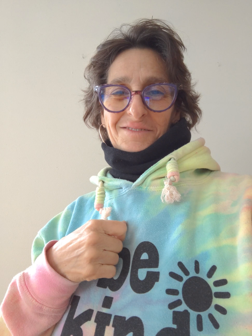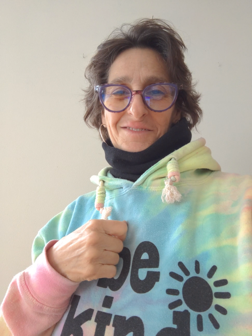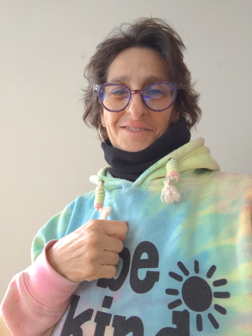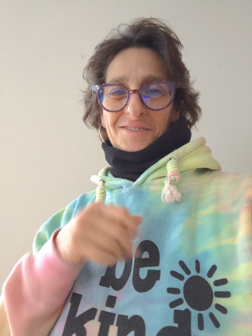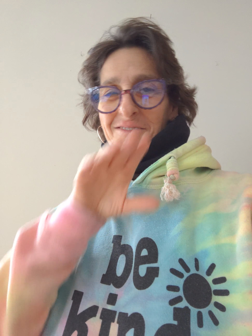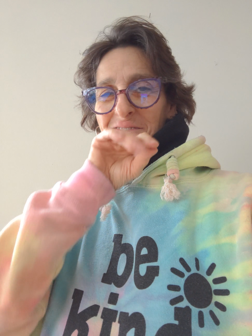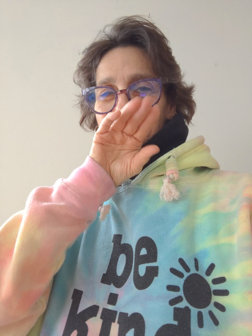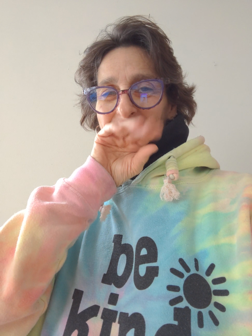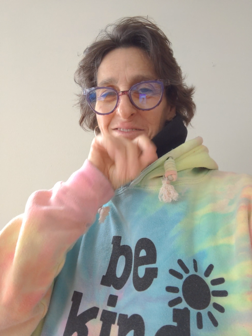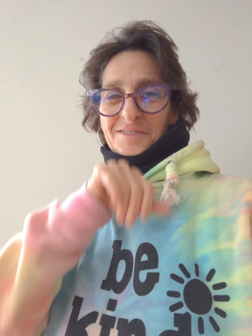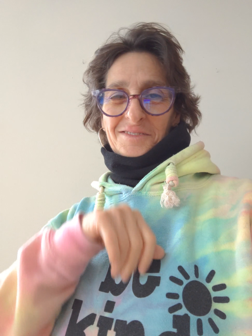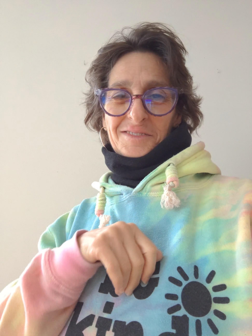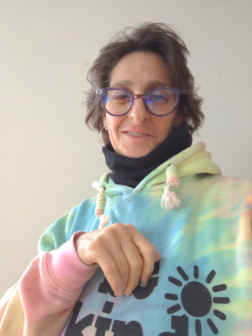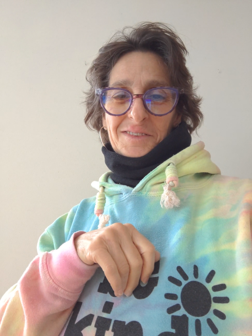goose